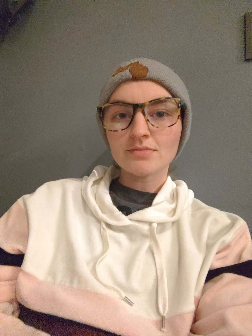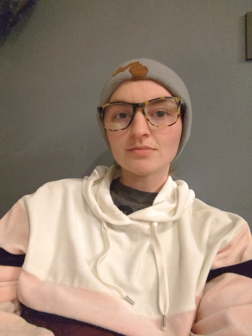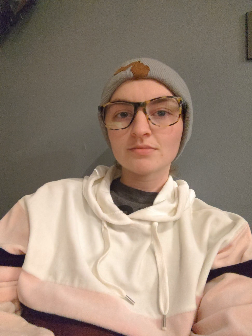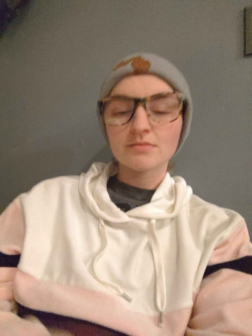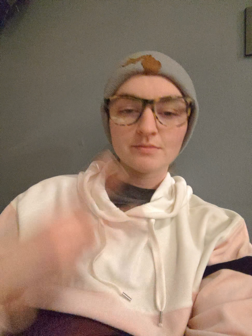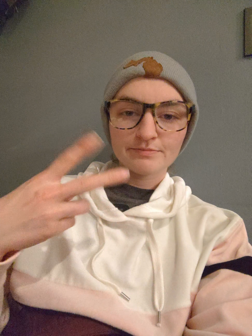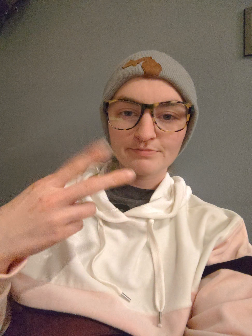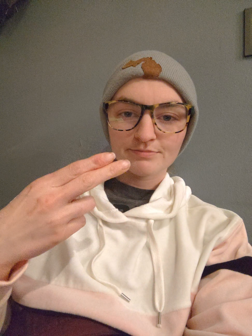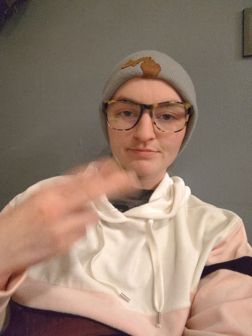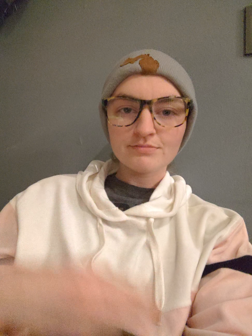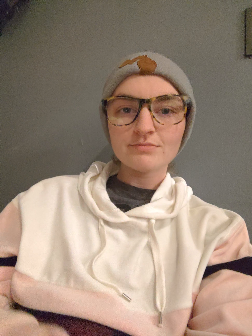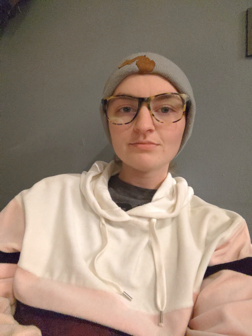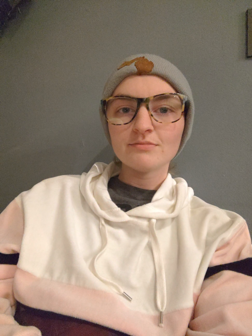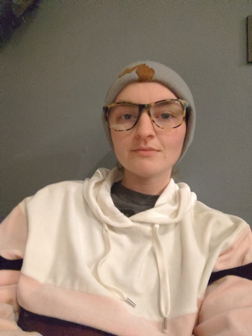scissors